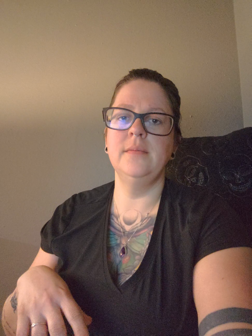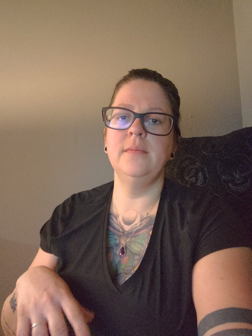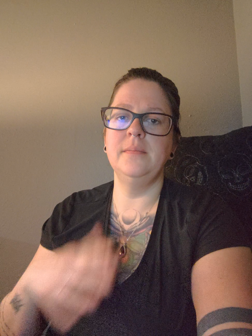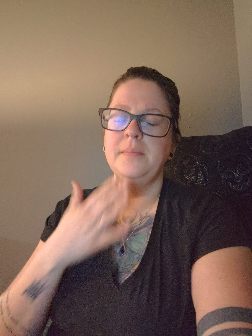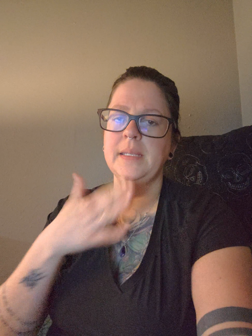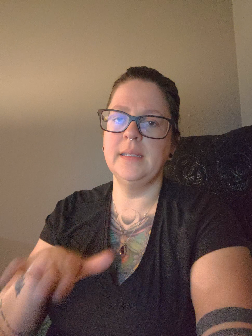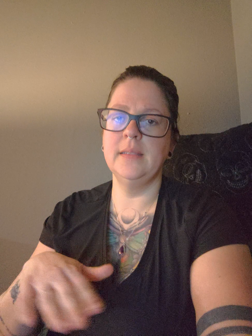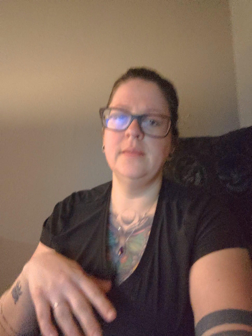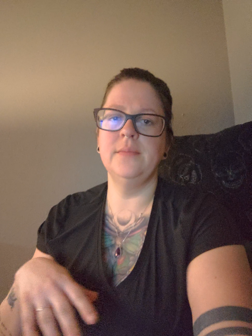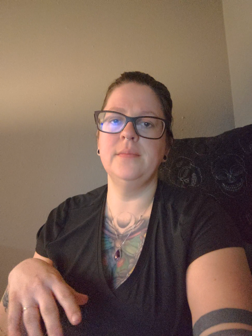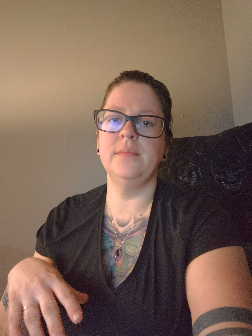bad